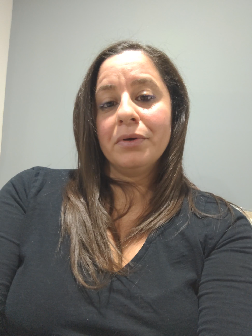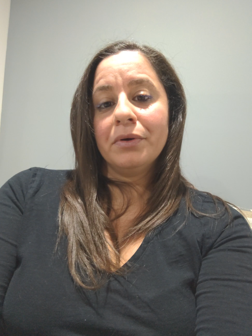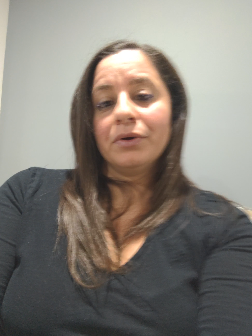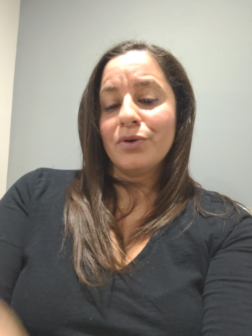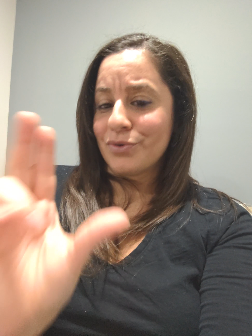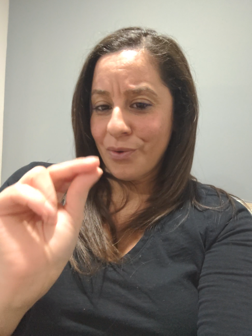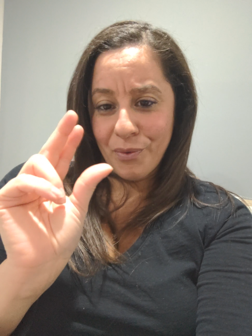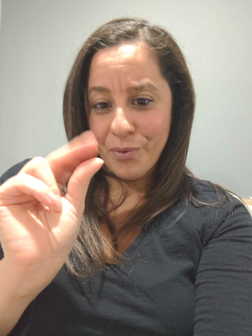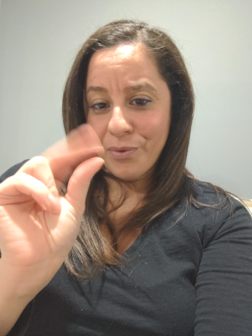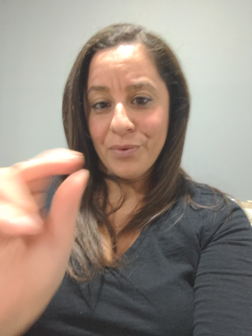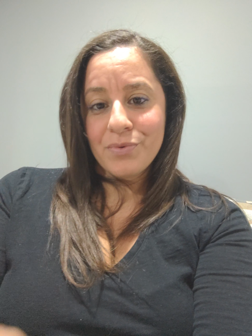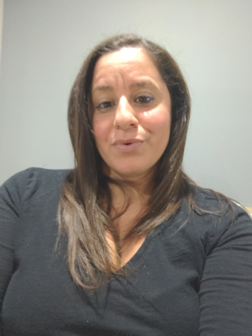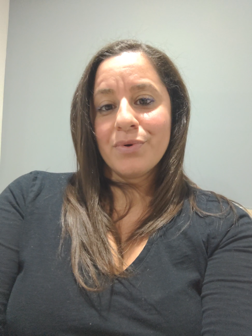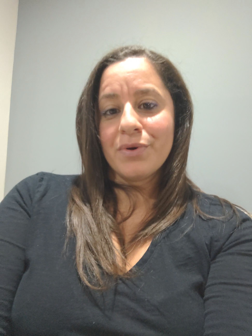no